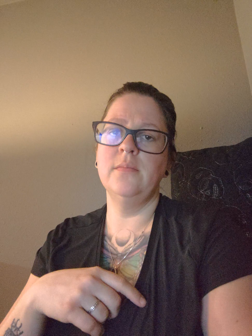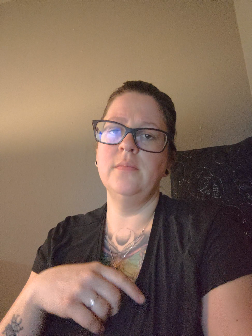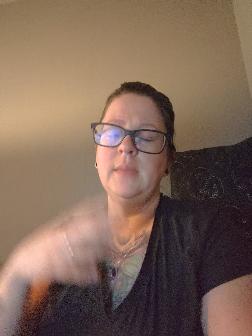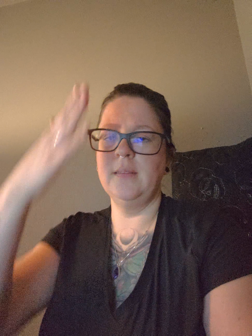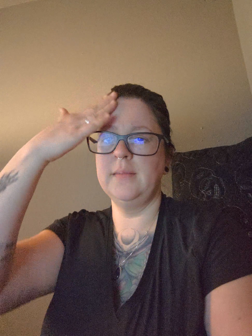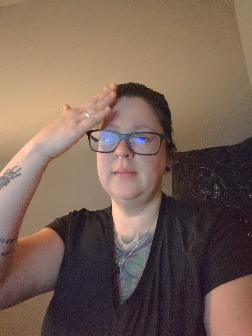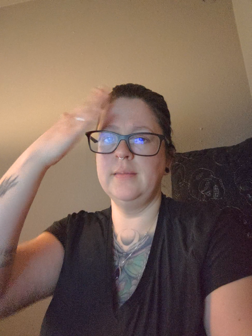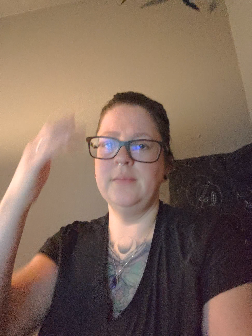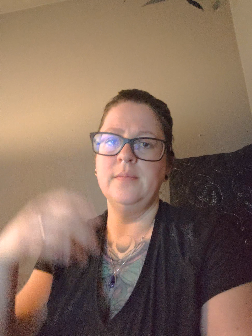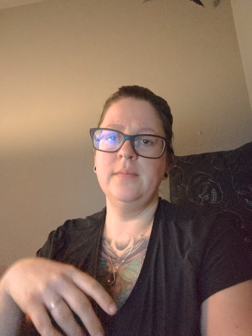hat